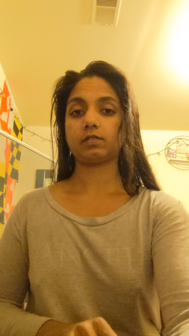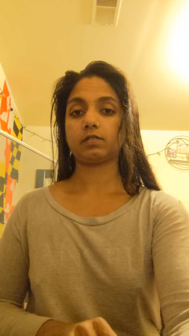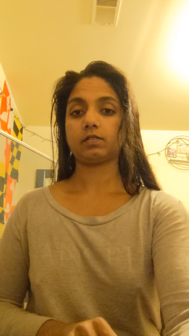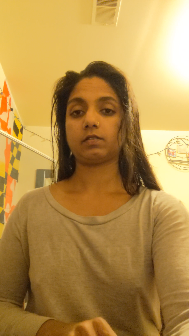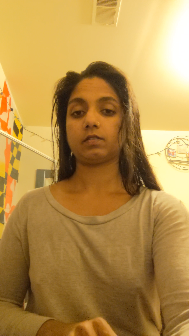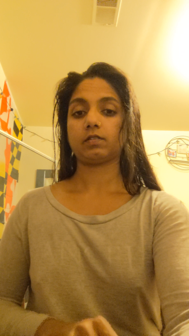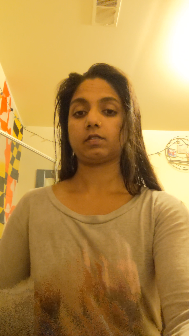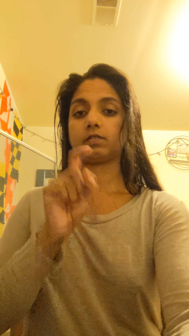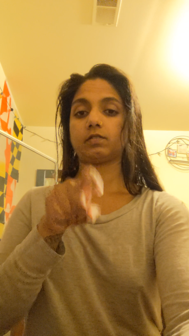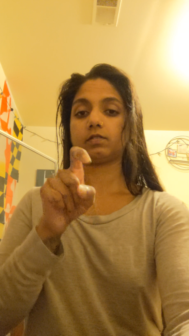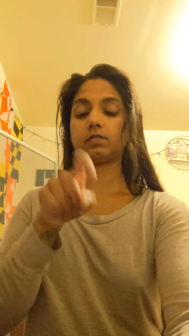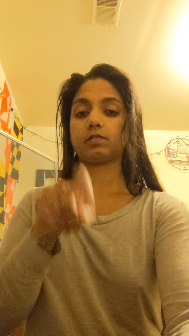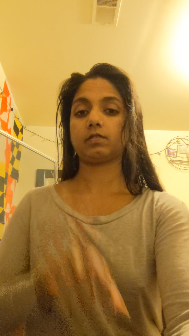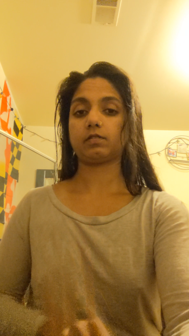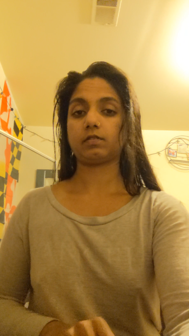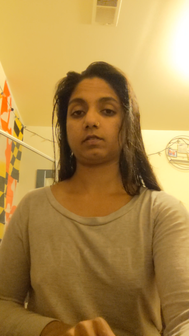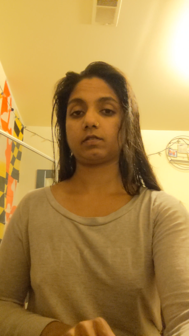need